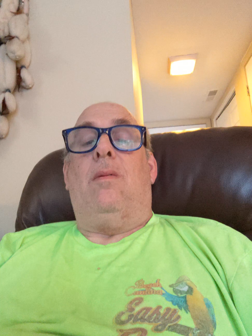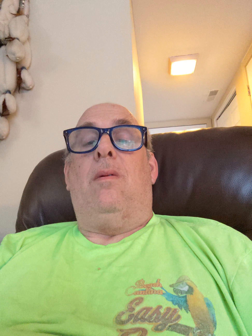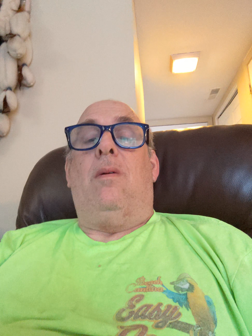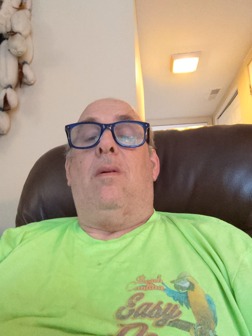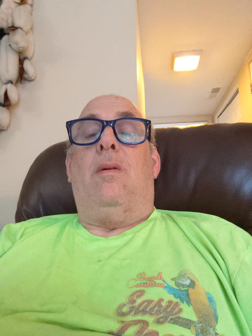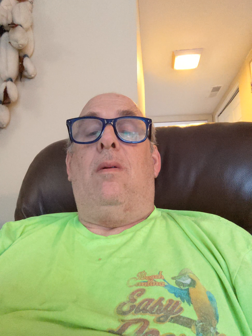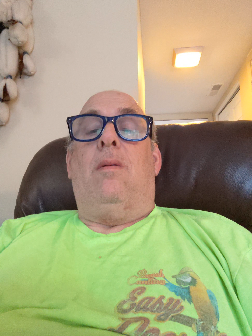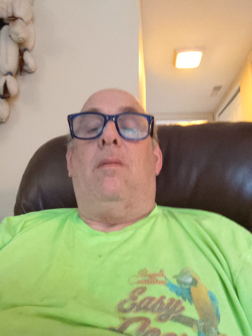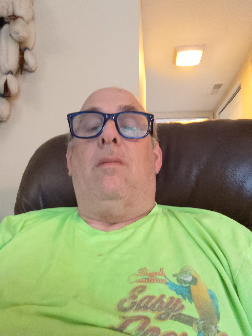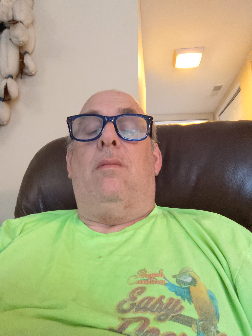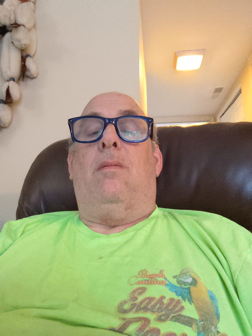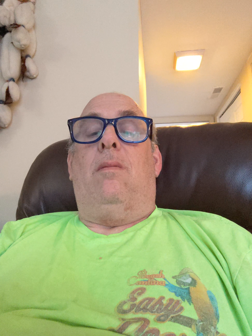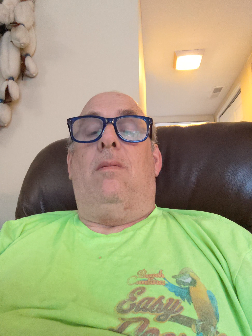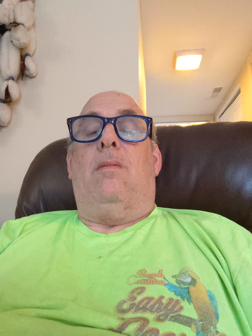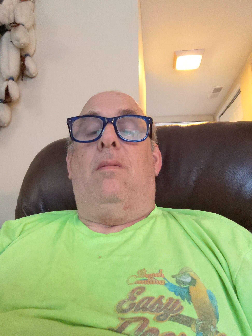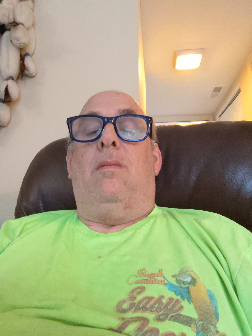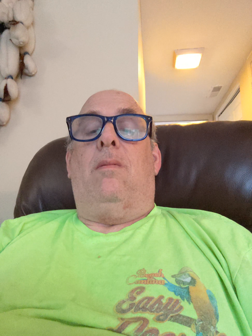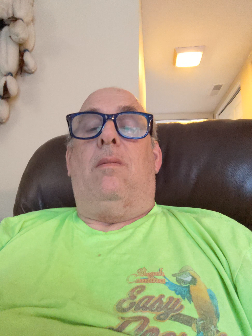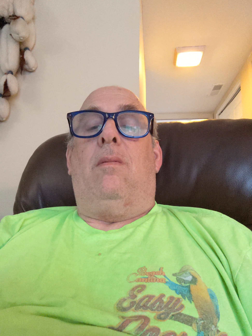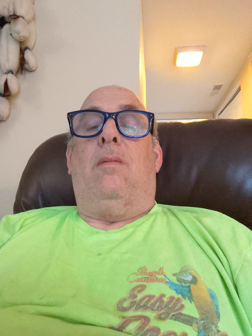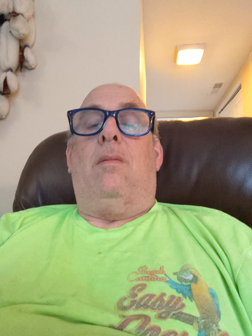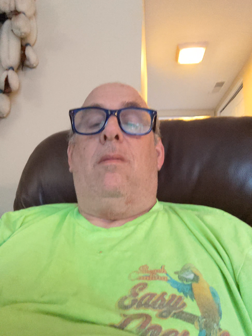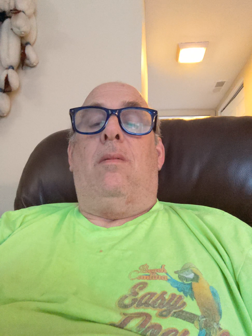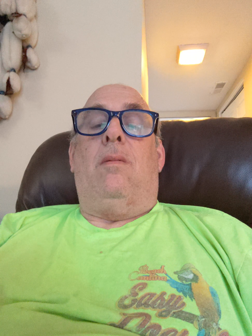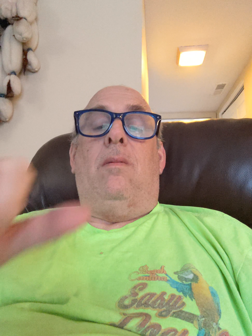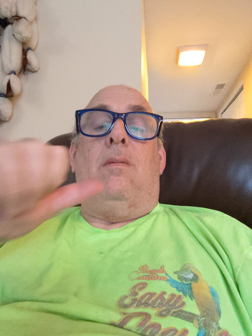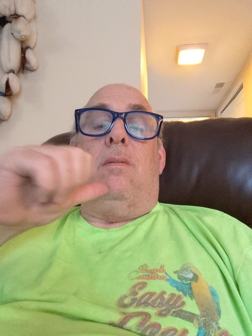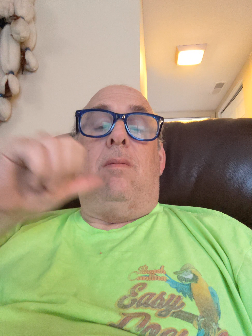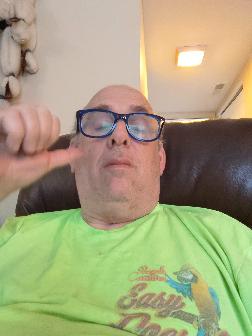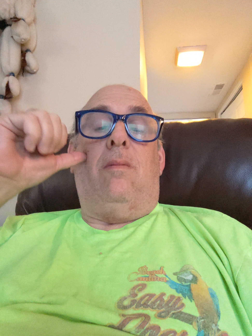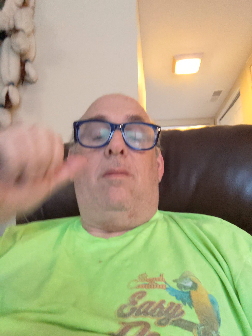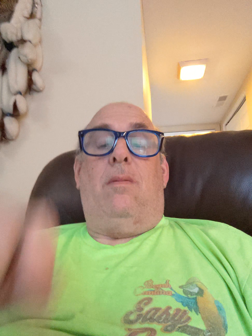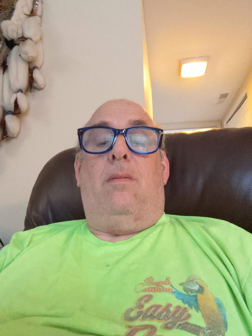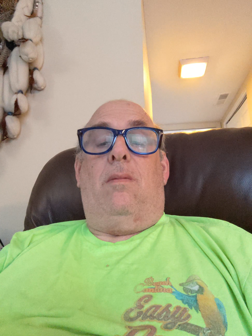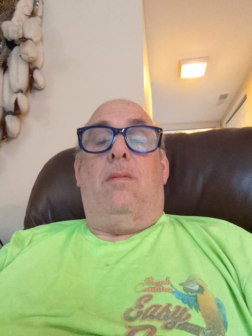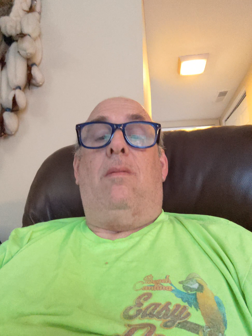yesterday